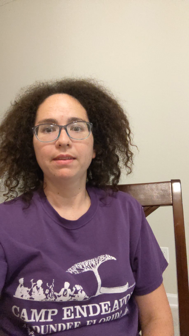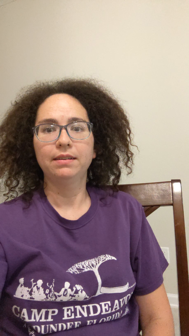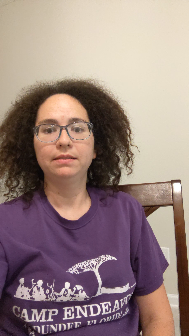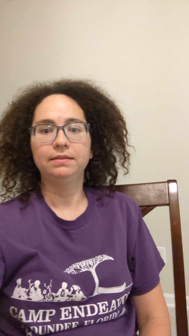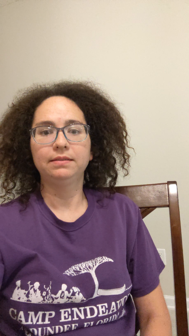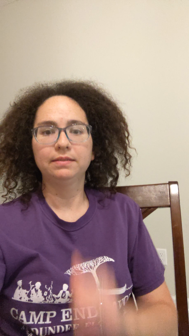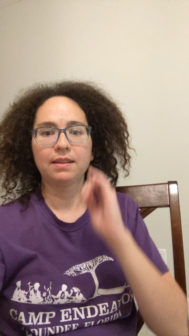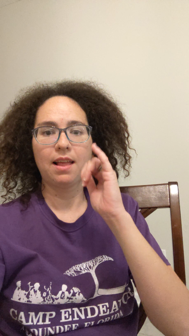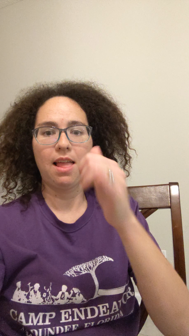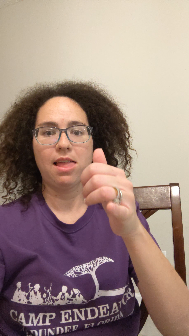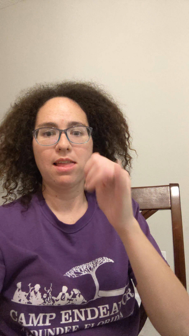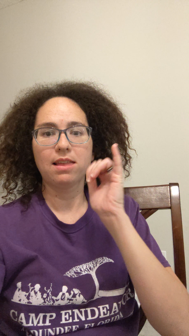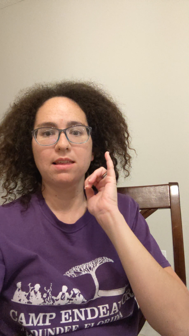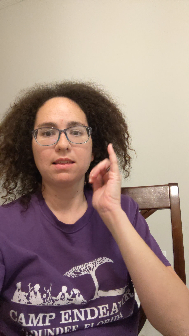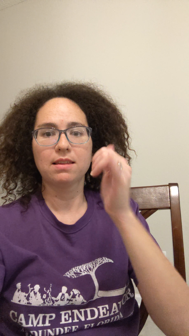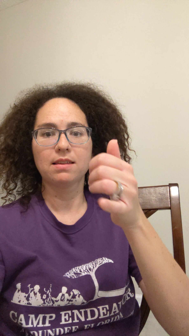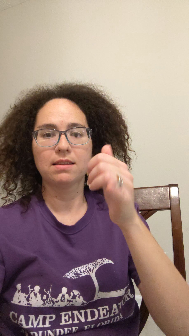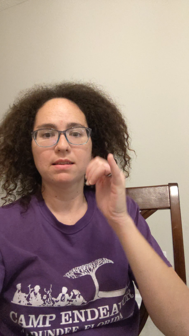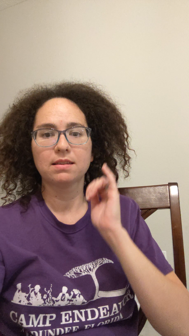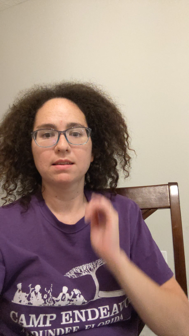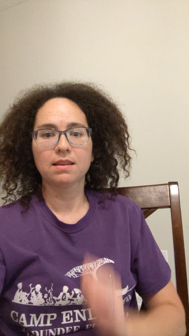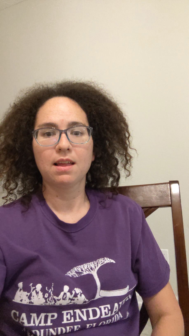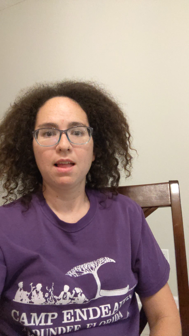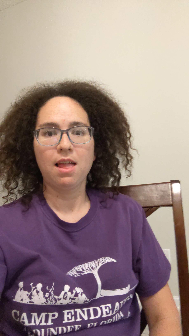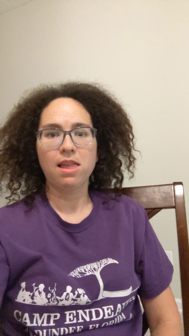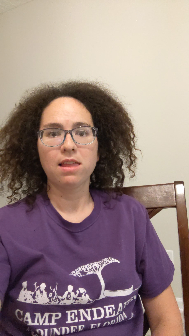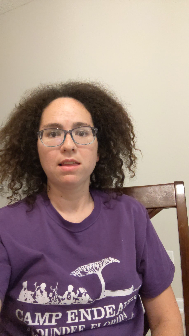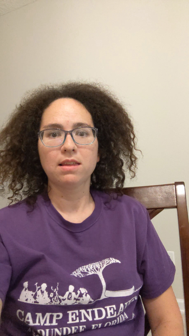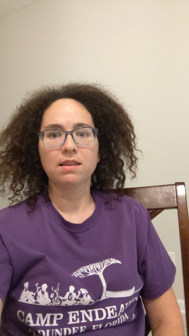rocking chair